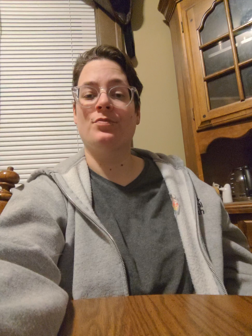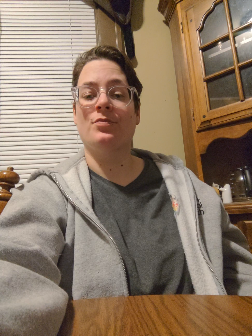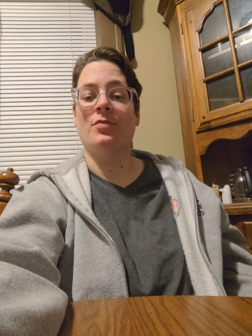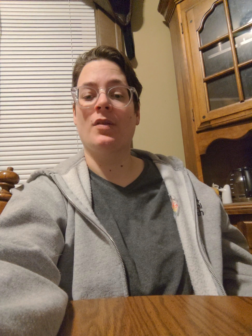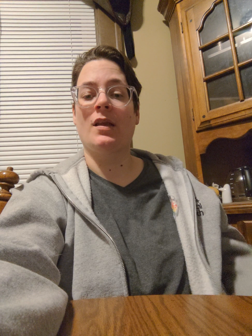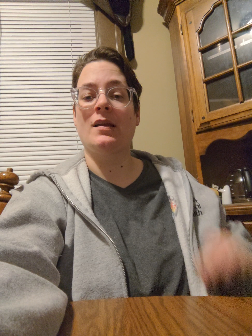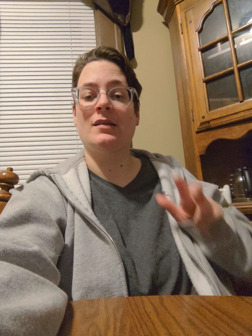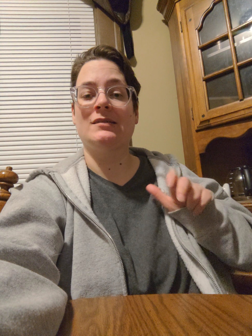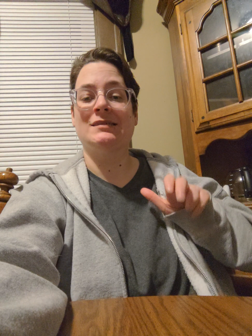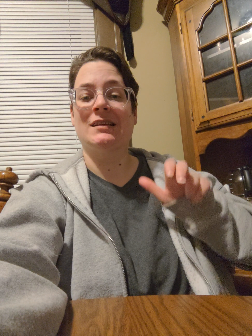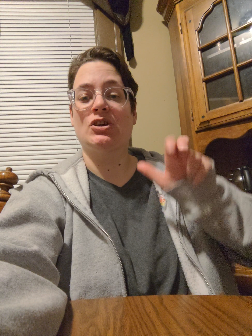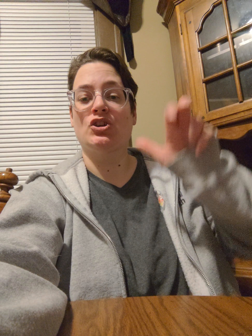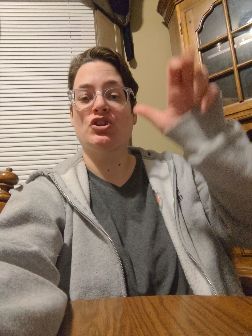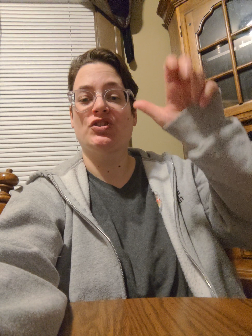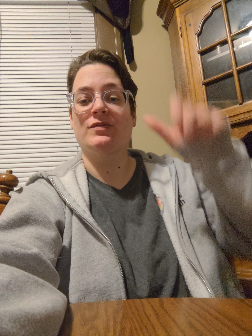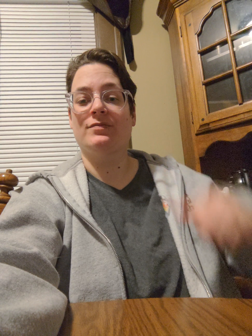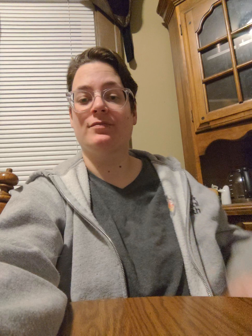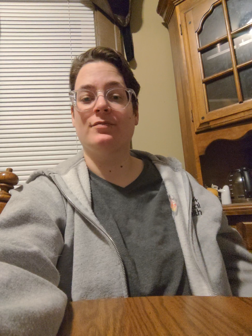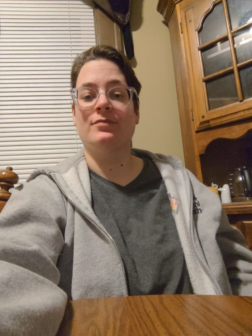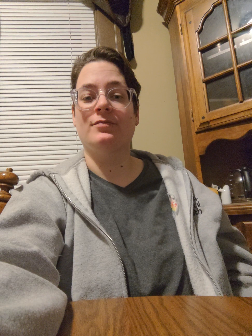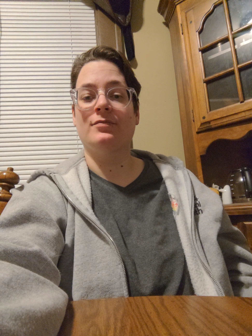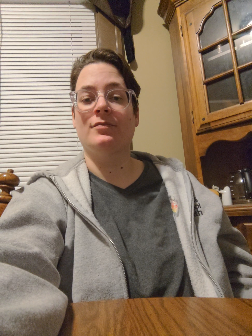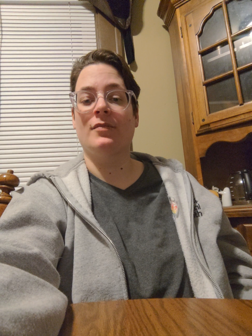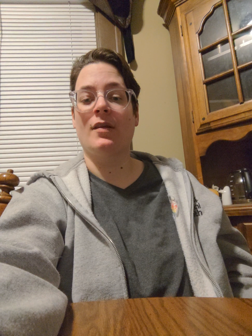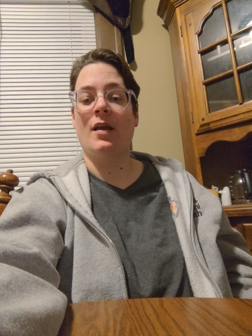stairs